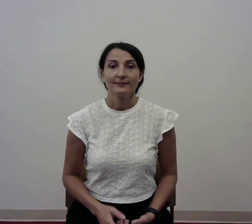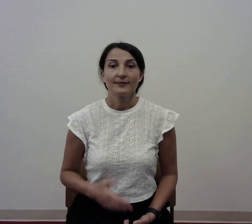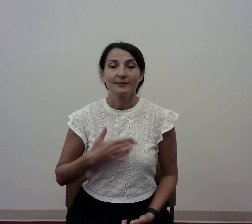mən